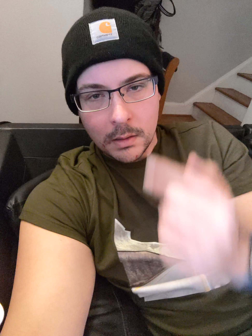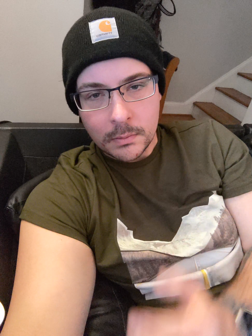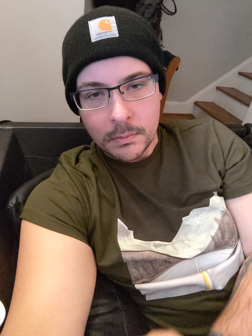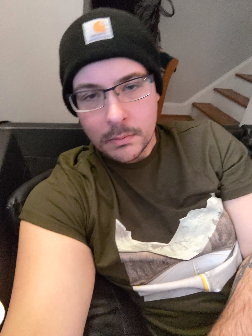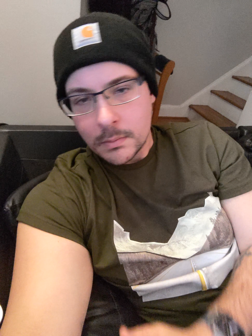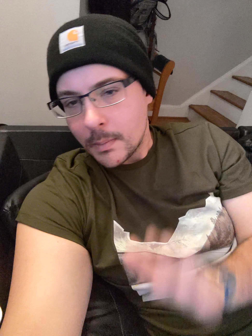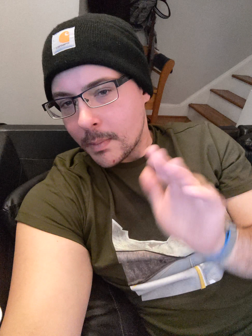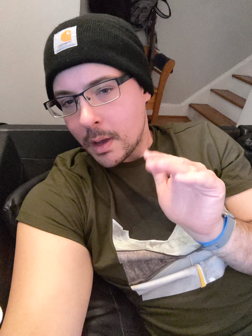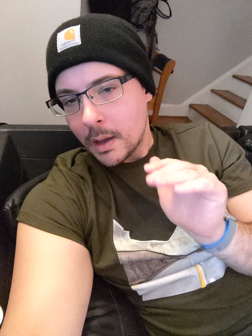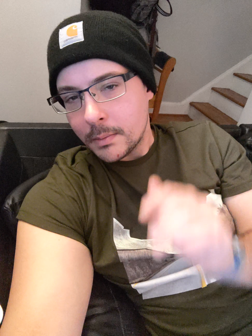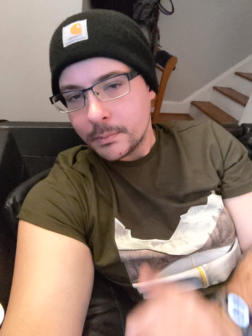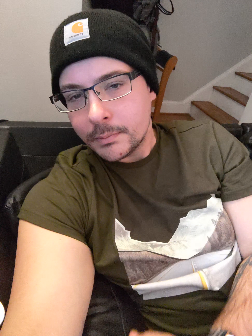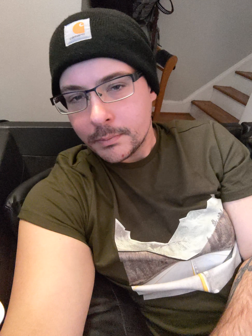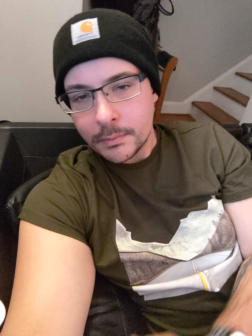bye